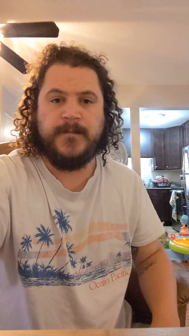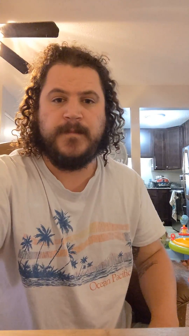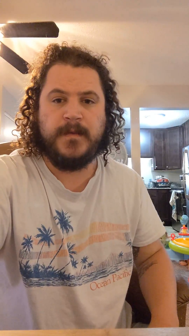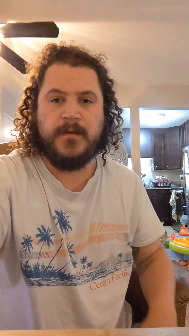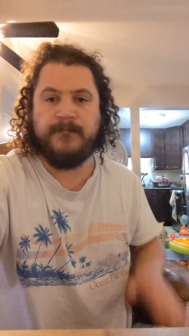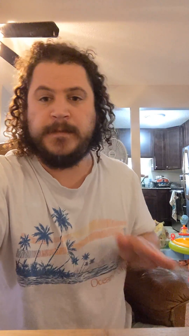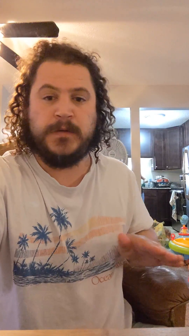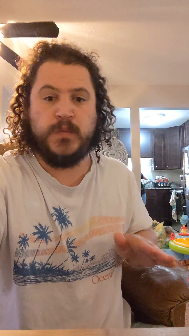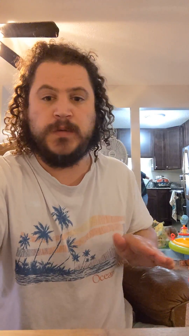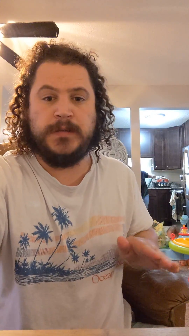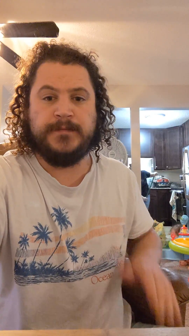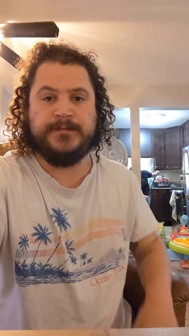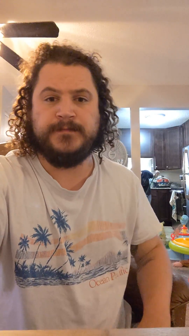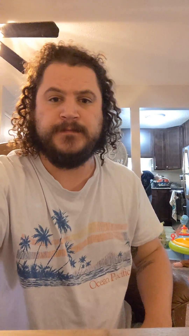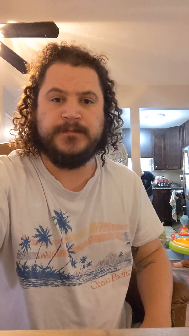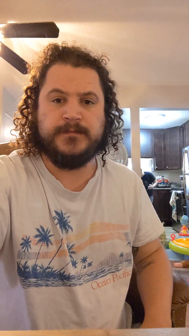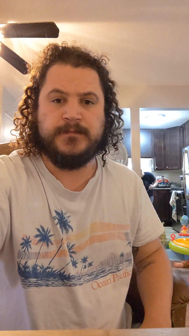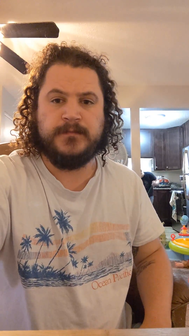penguin